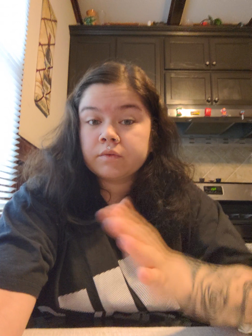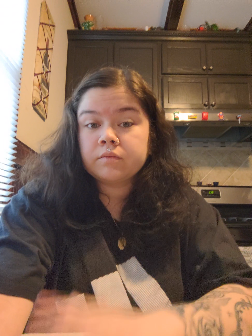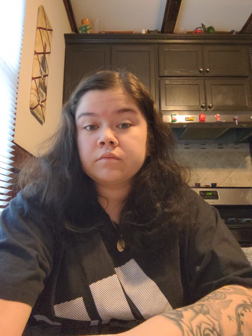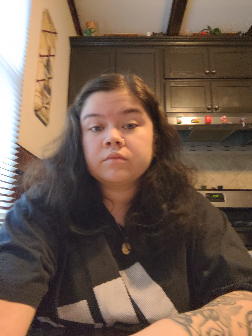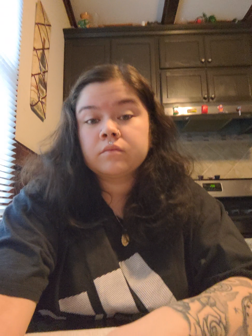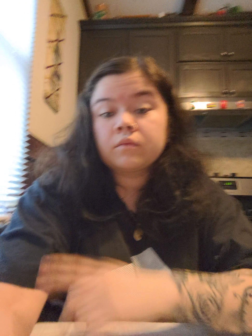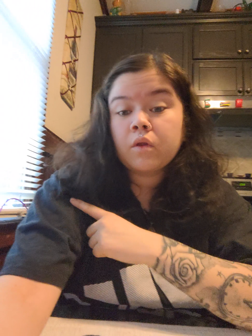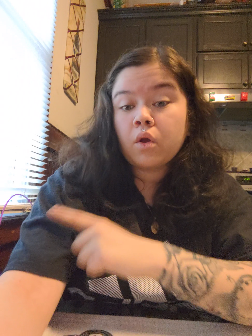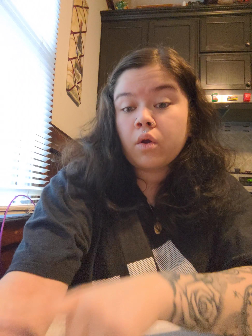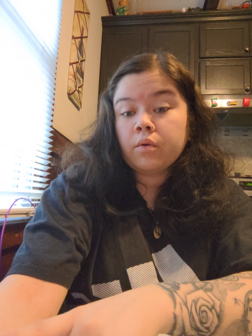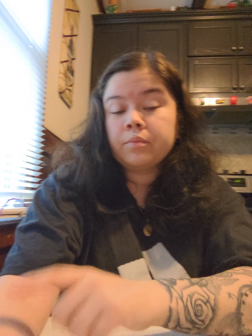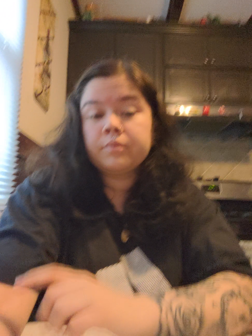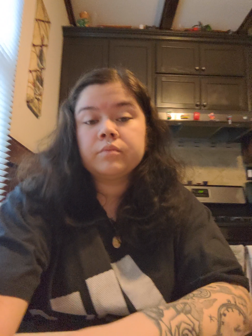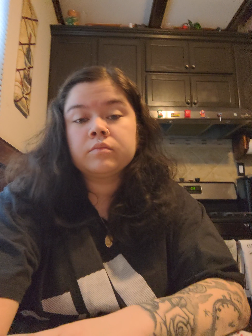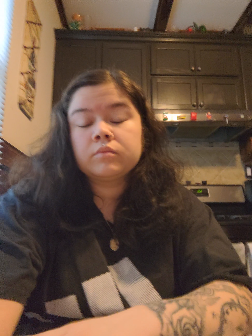arm